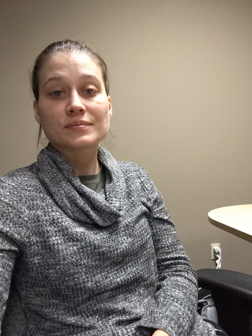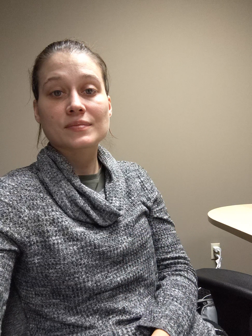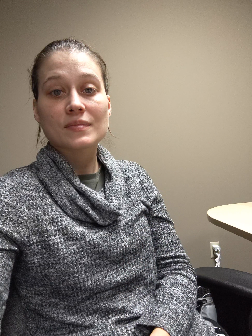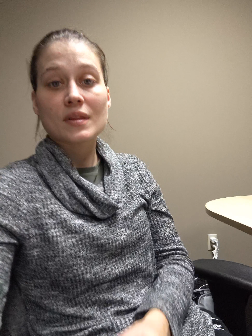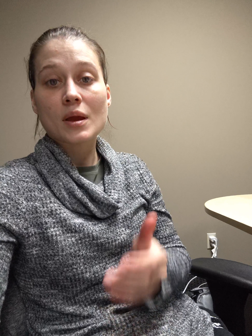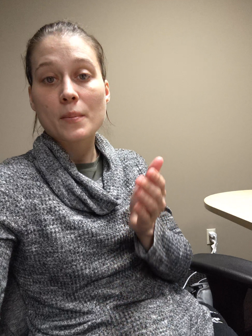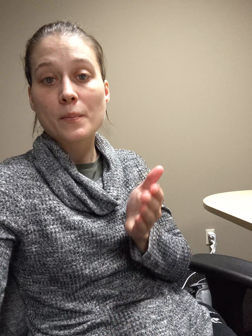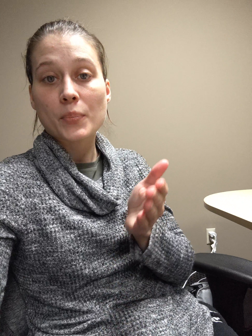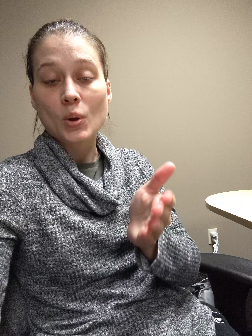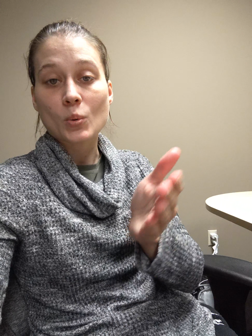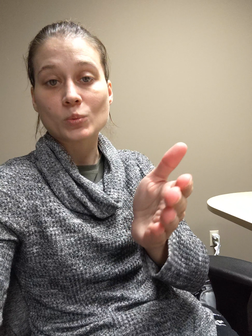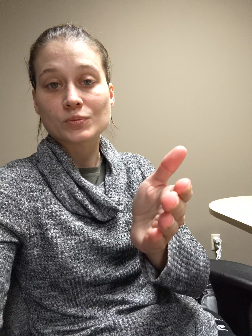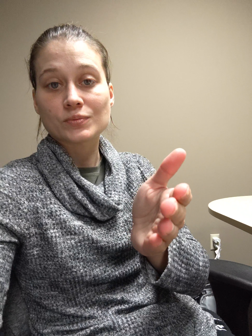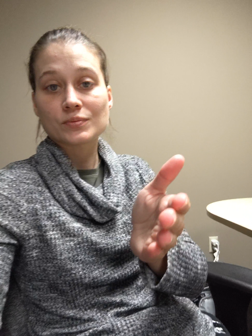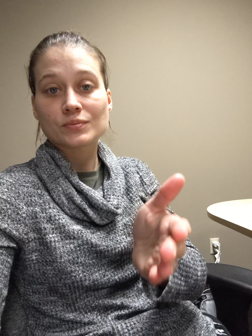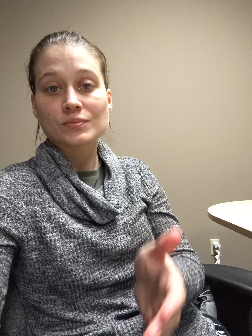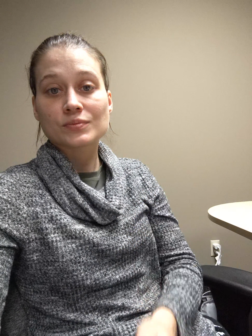boat